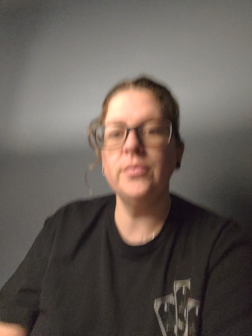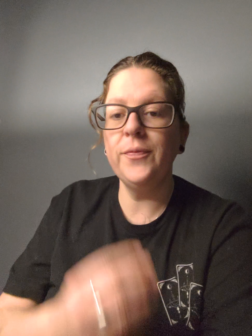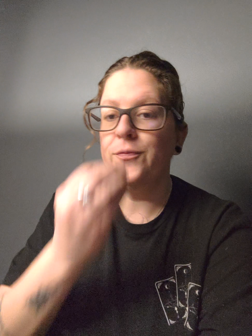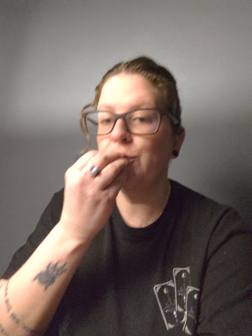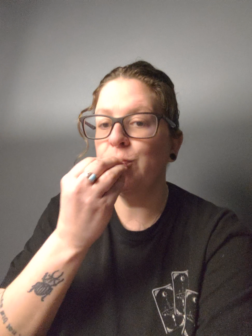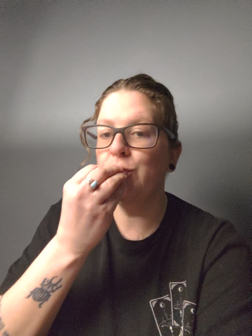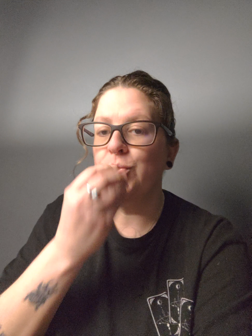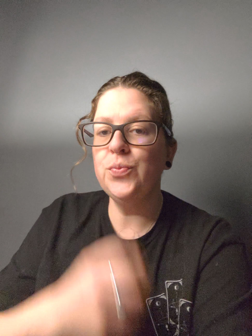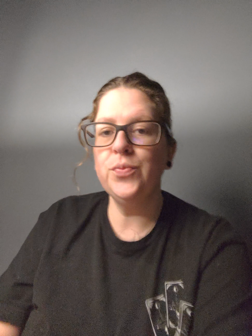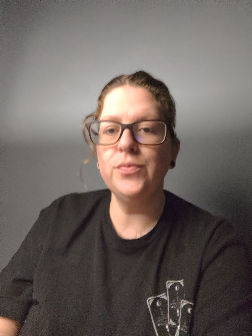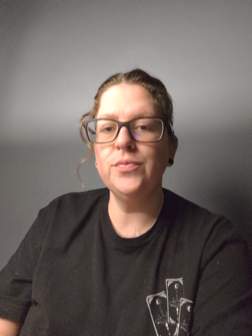food